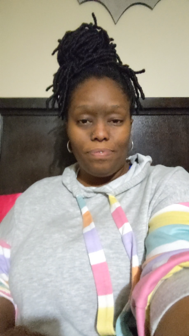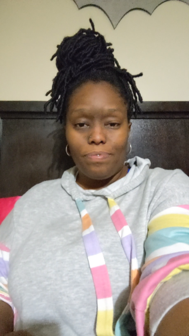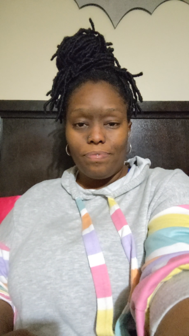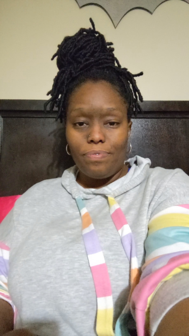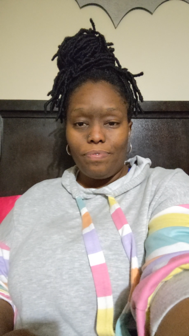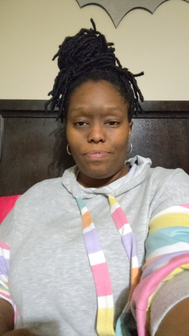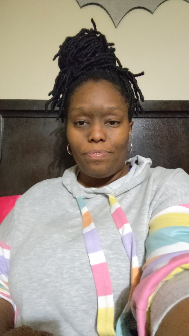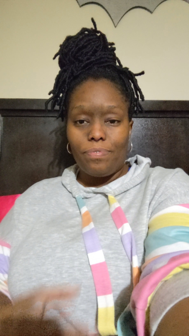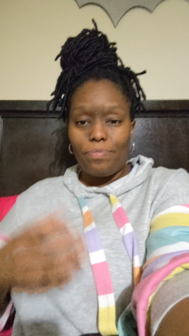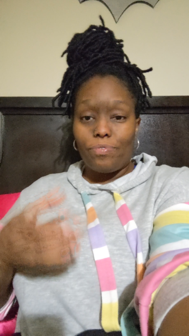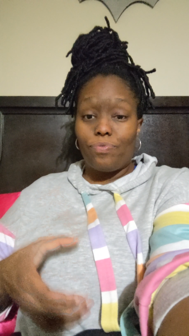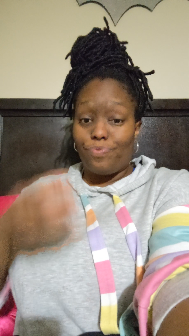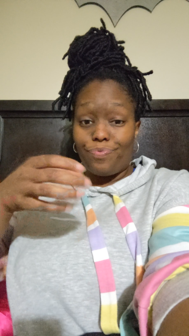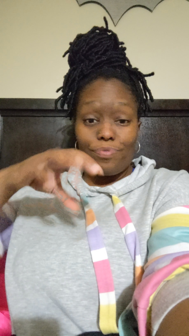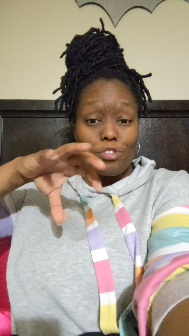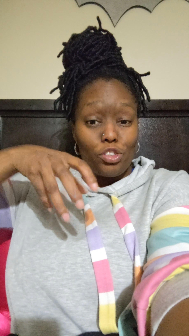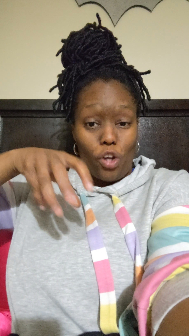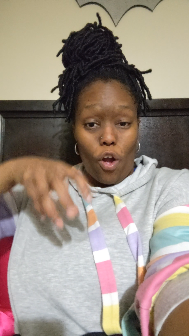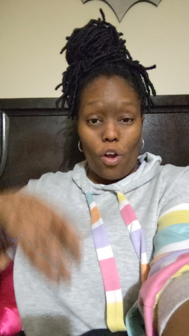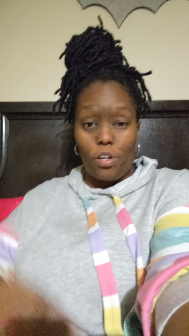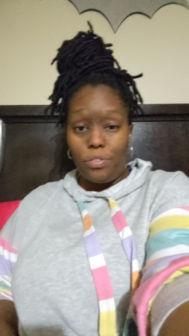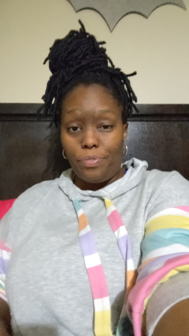jar